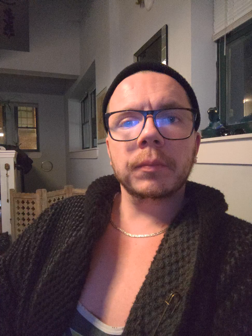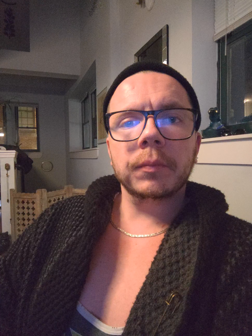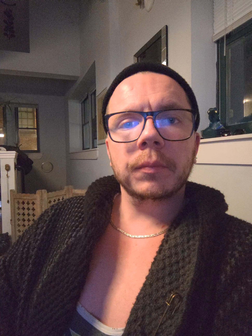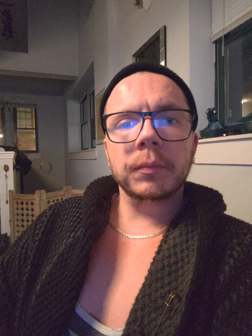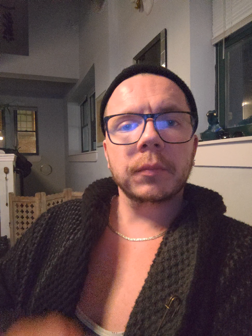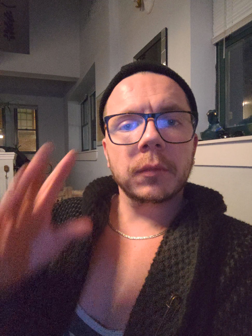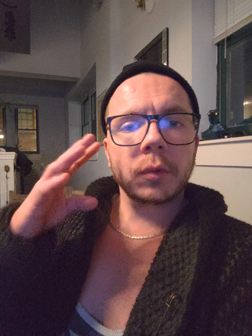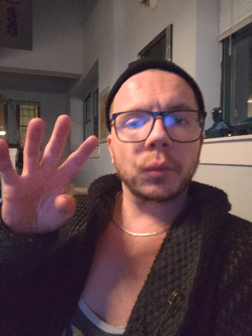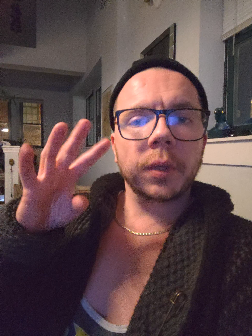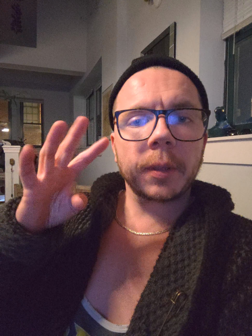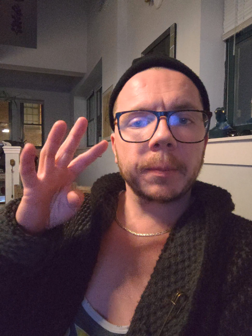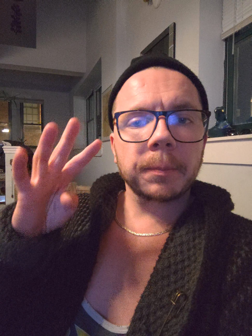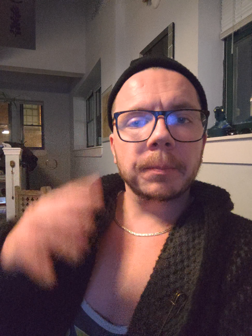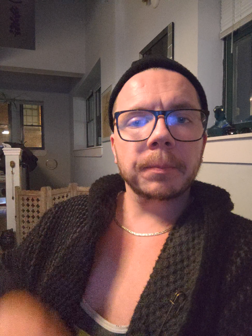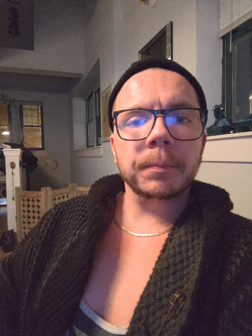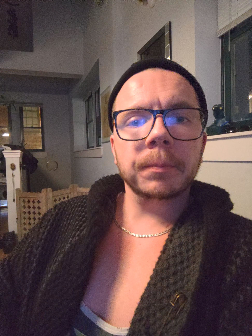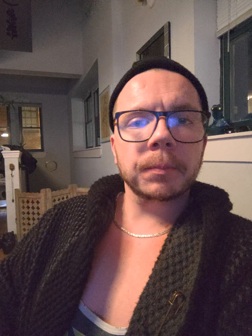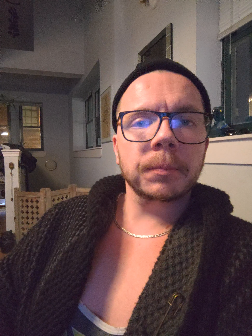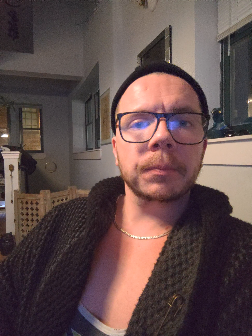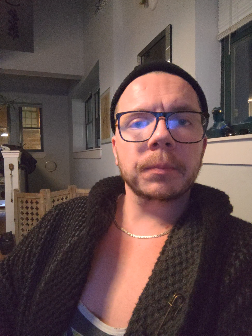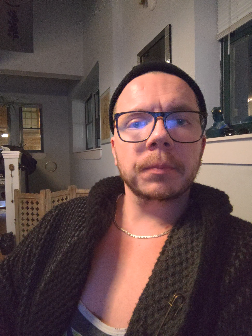noisy